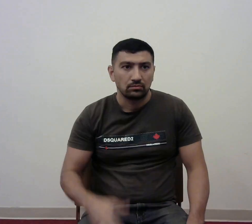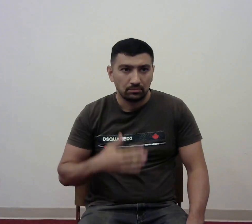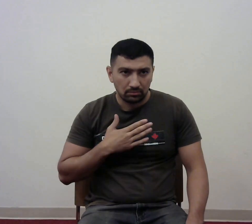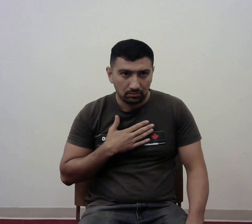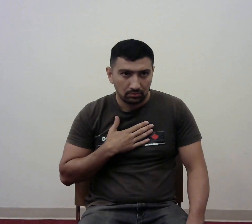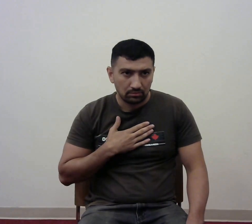mən